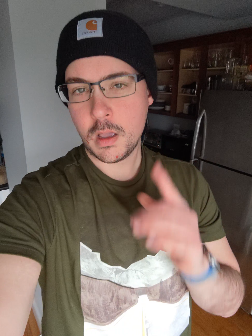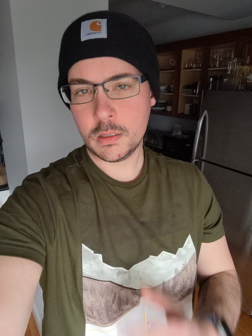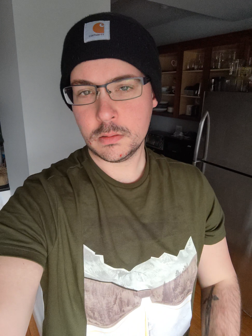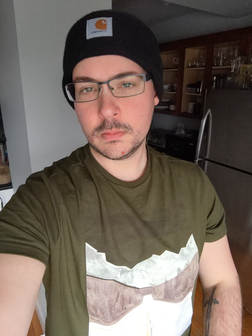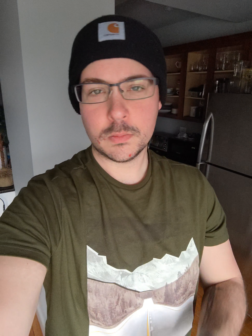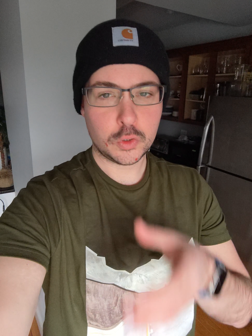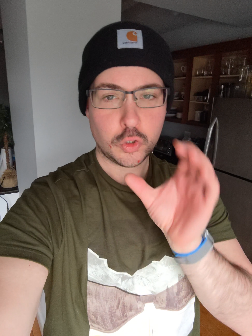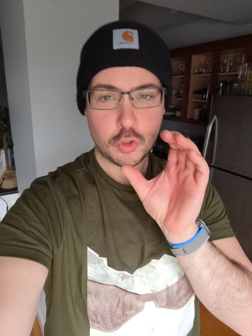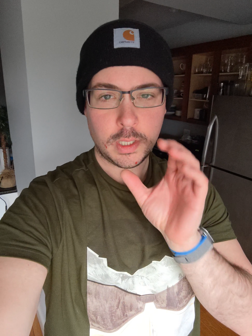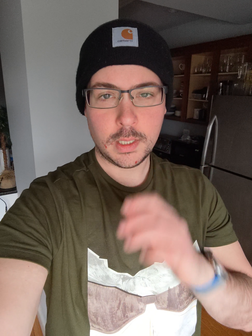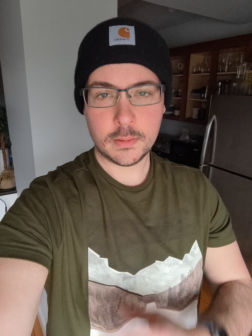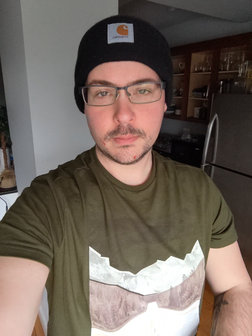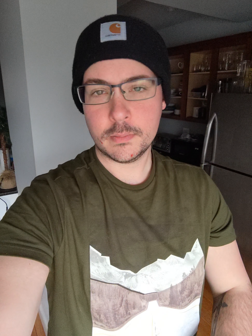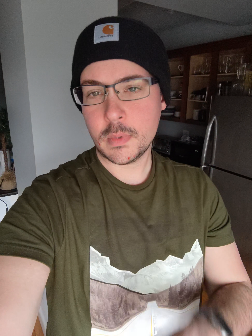drink